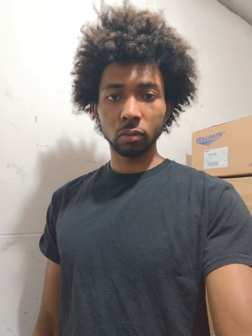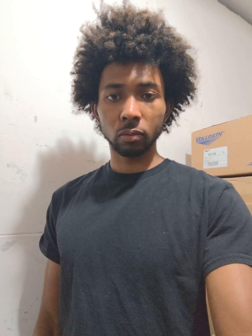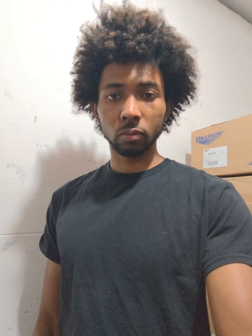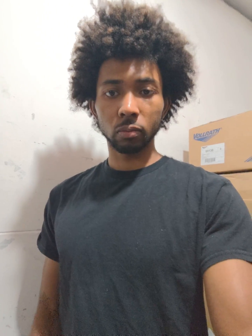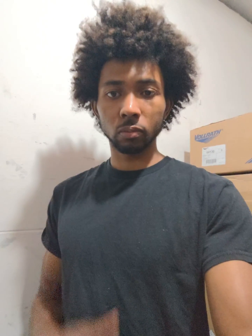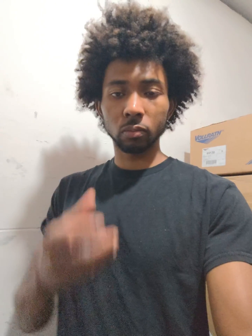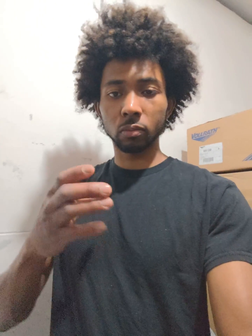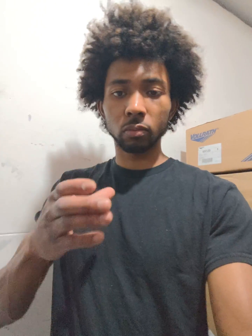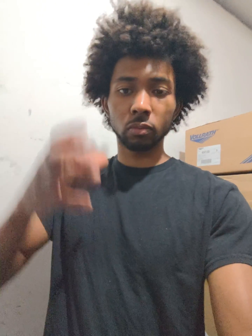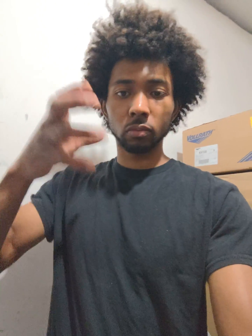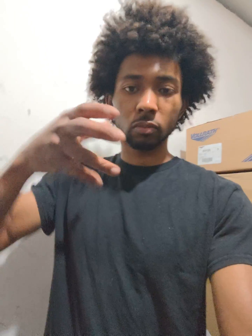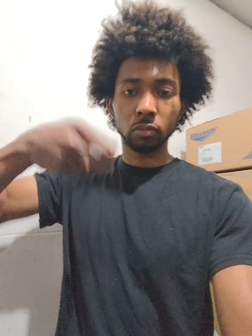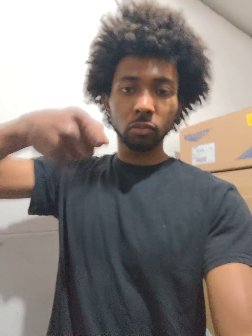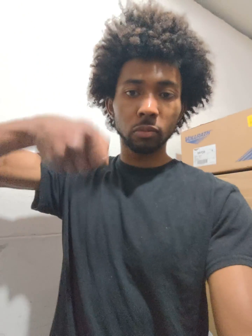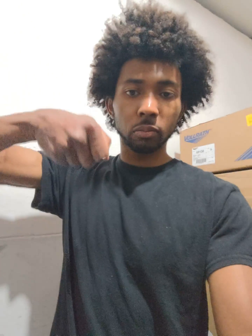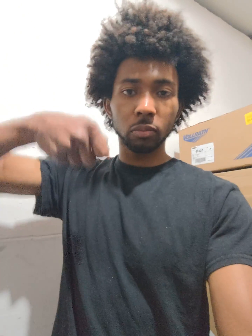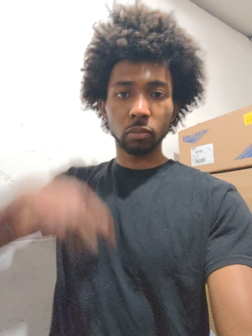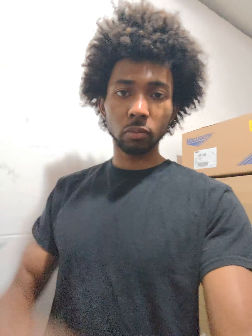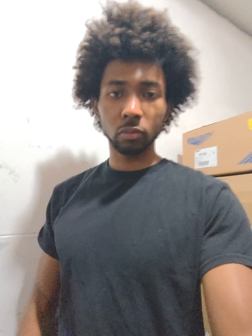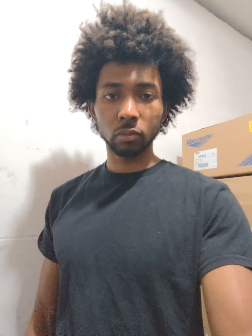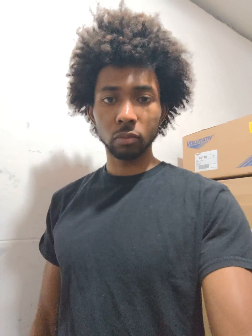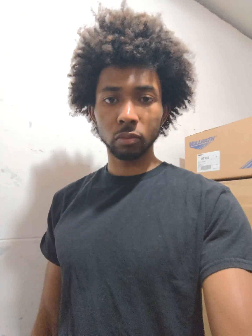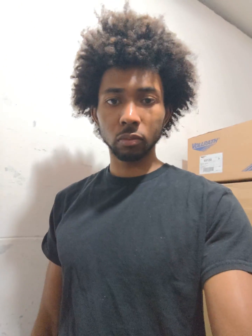bucket